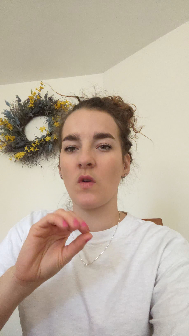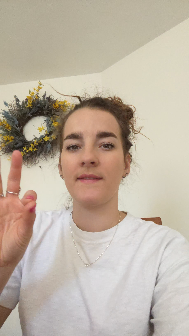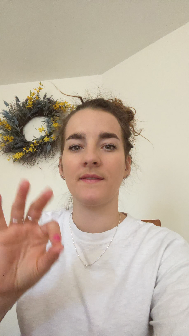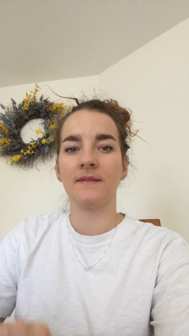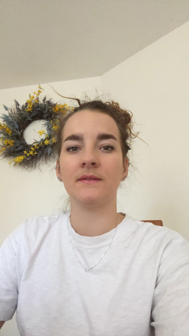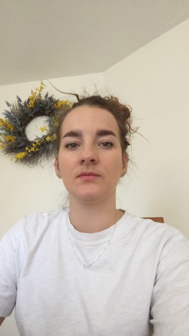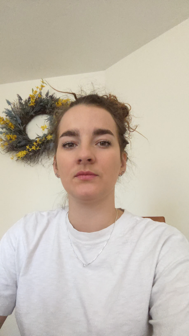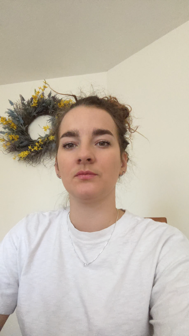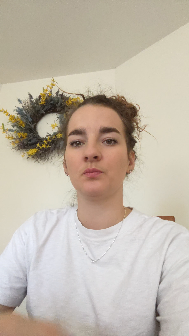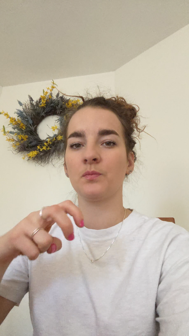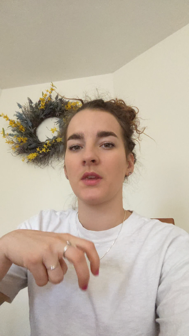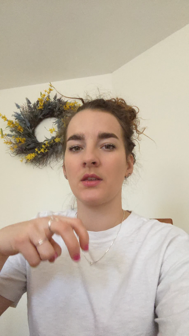potato